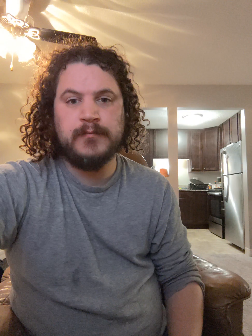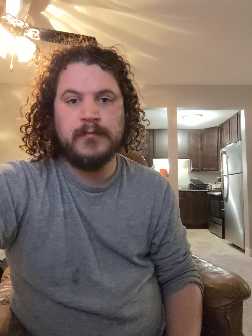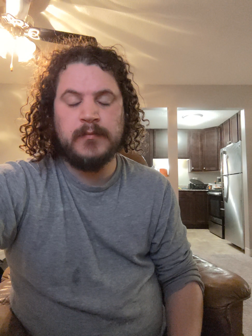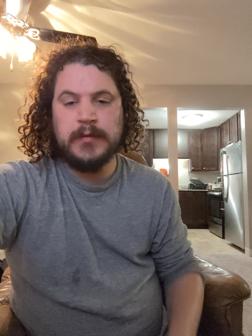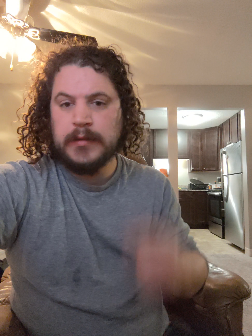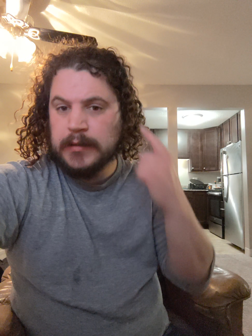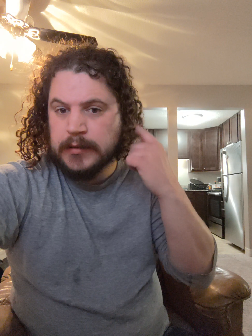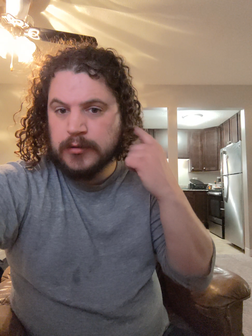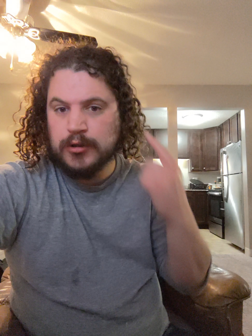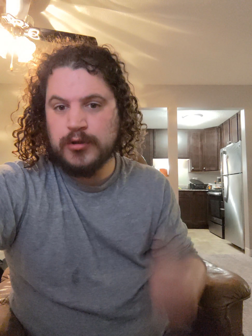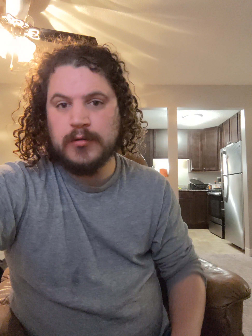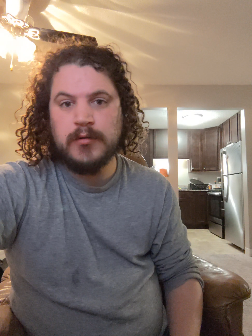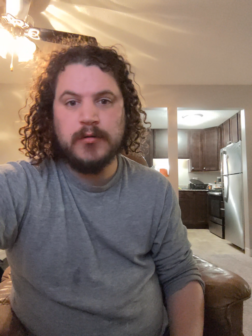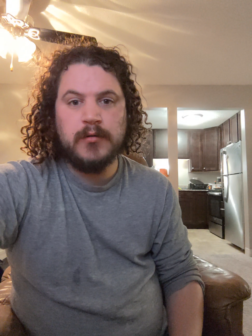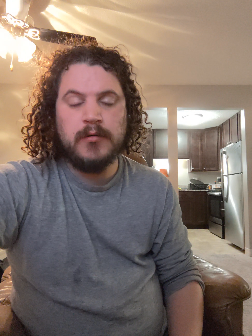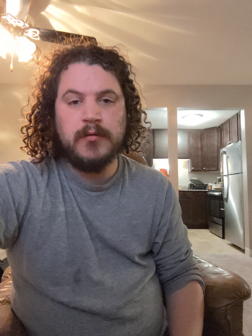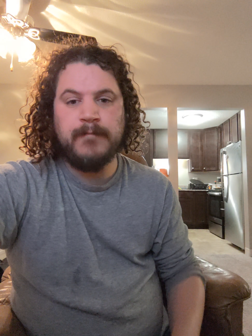ear